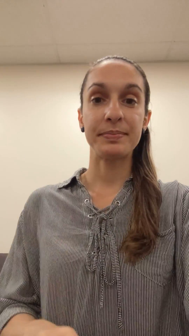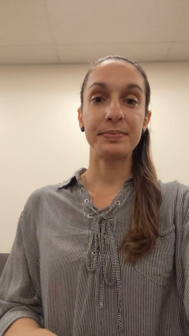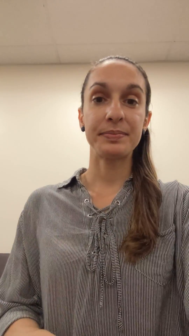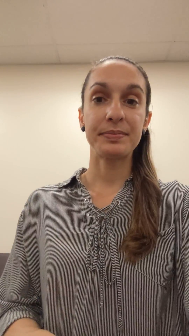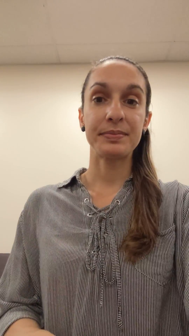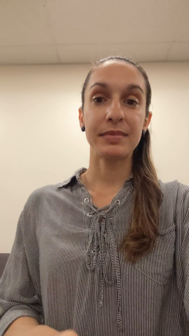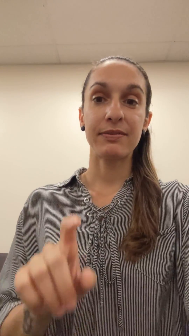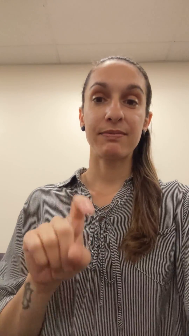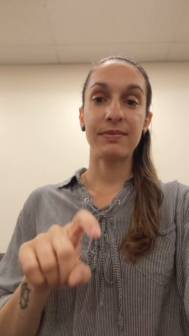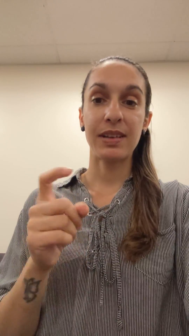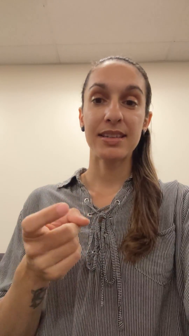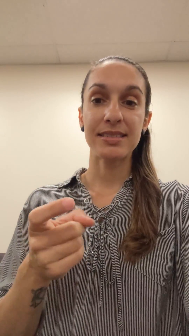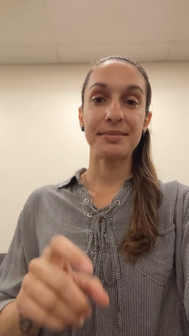friend